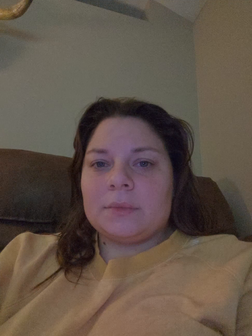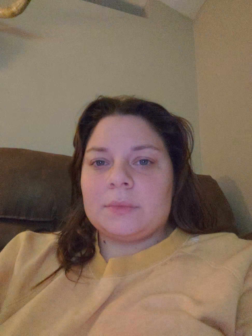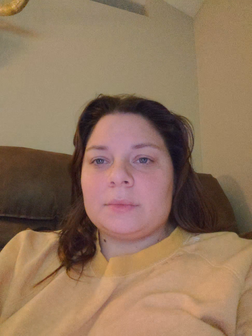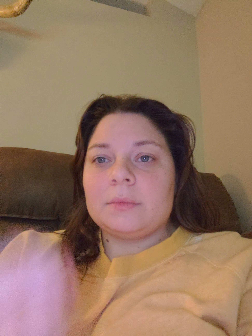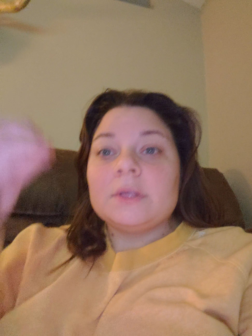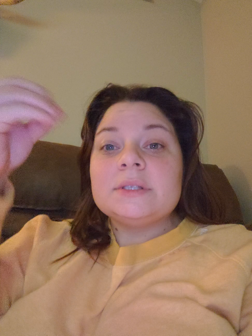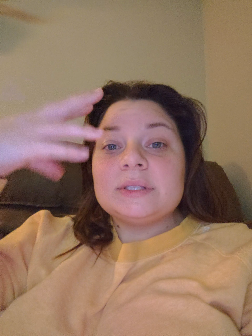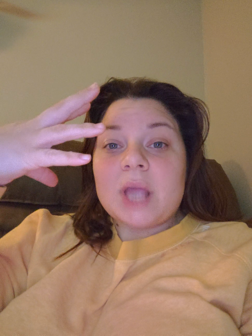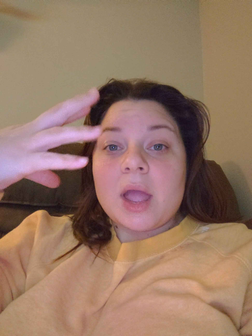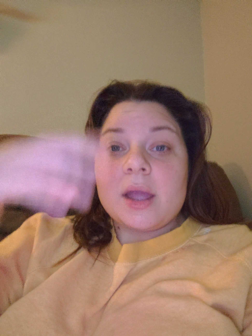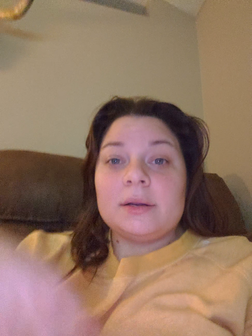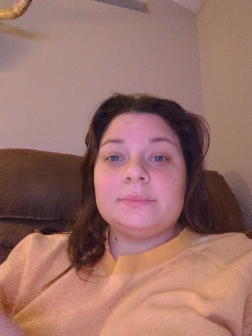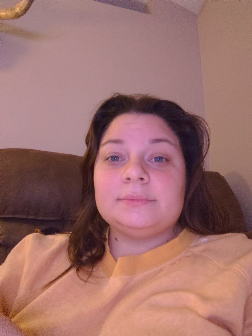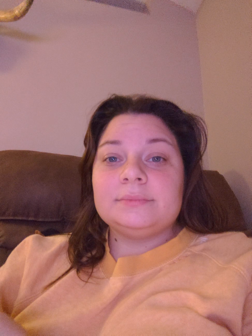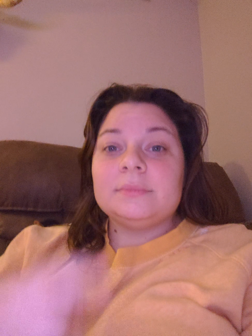sun